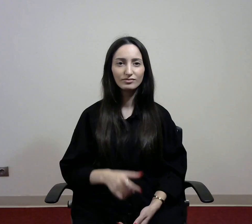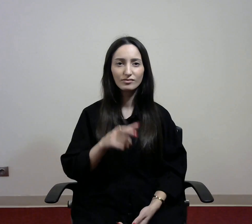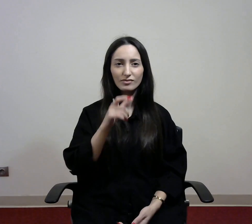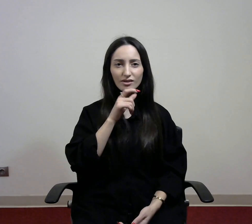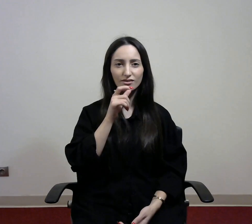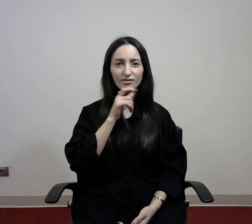dondurma